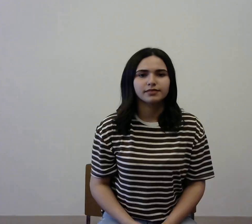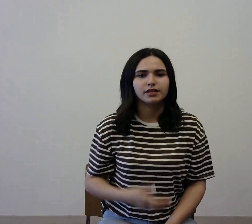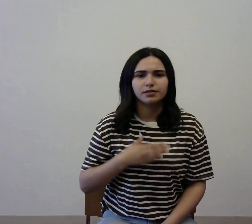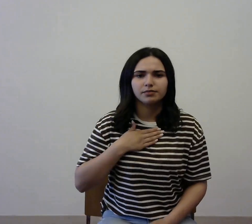mən